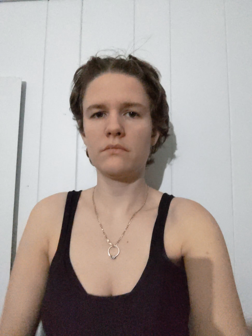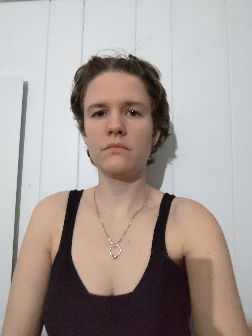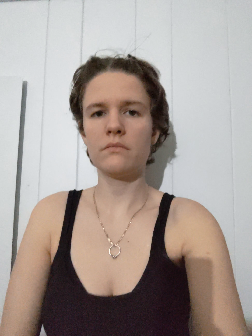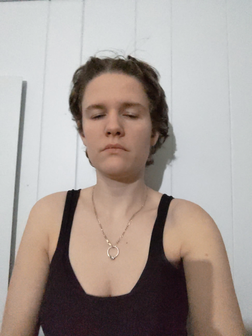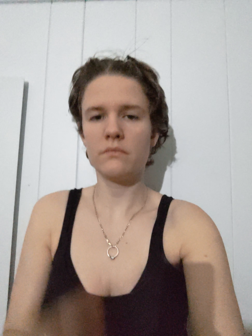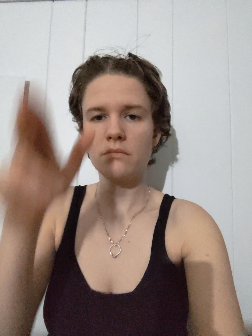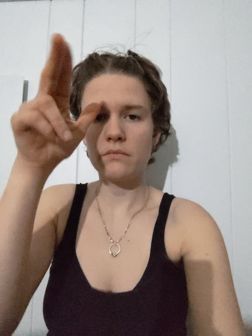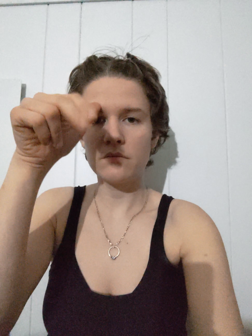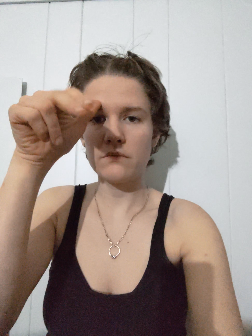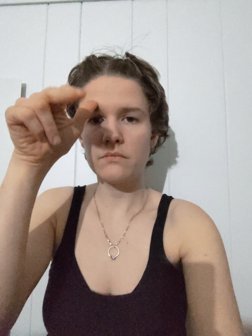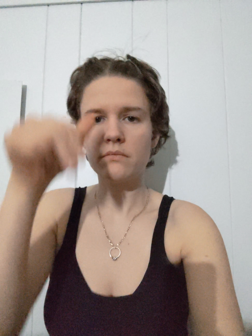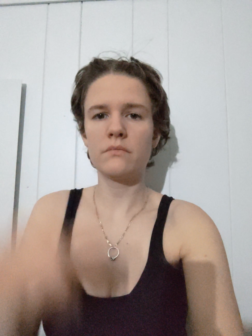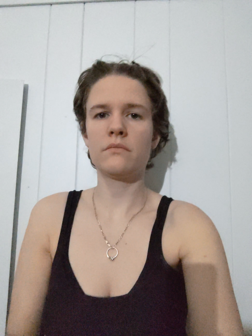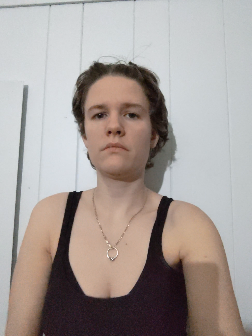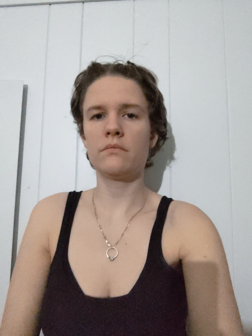horse